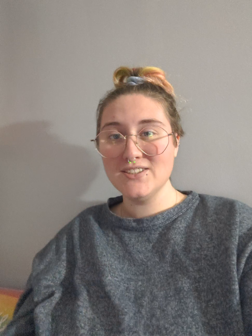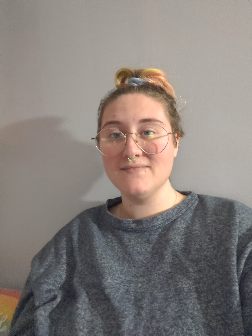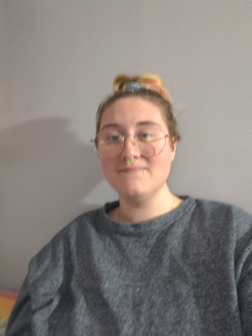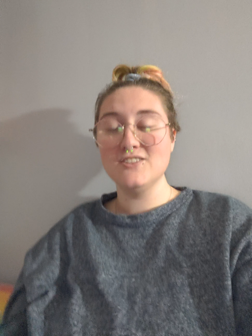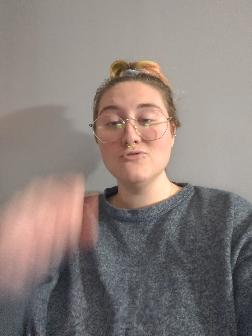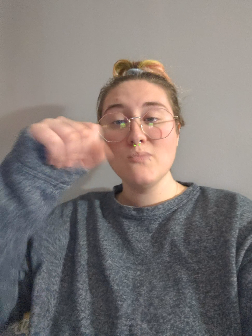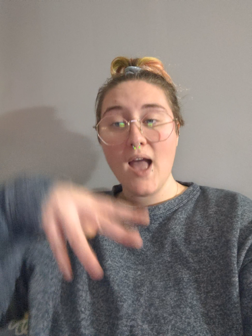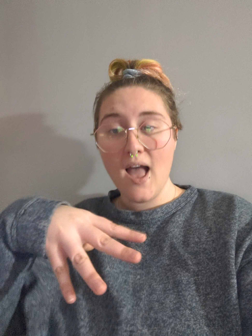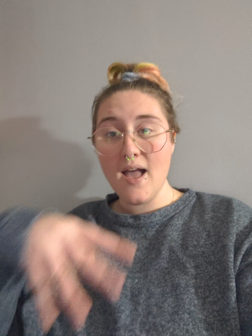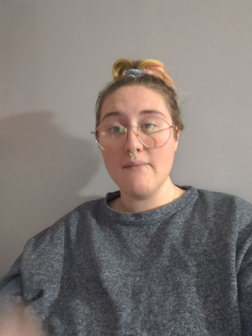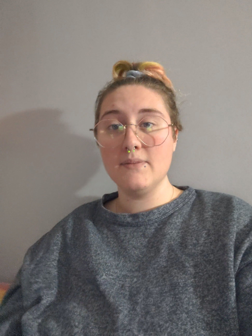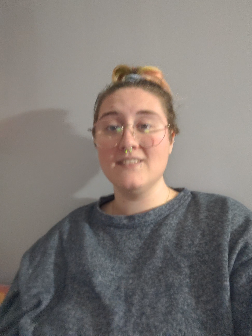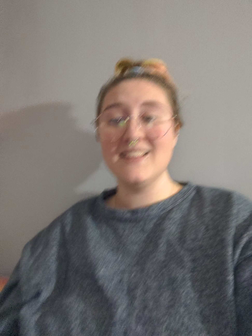drop